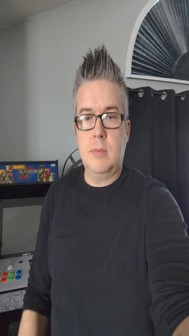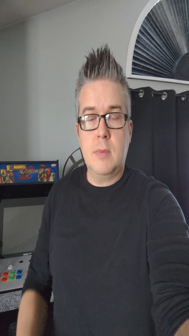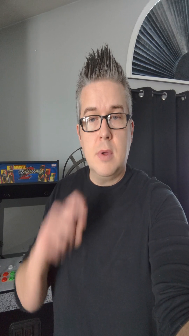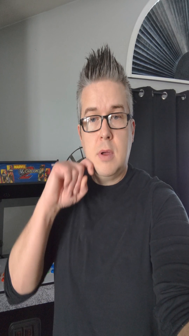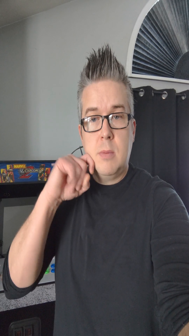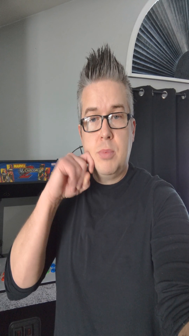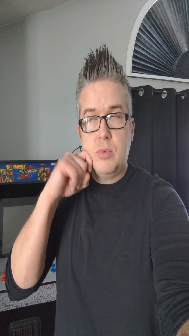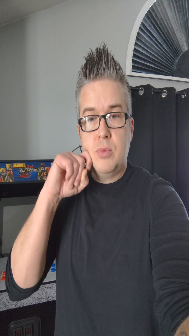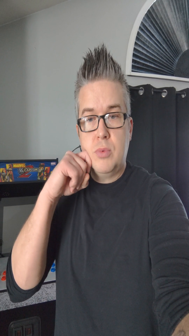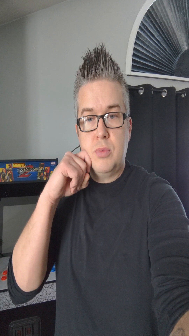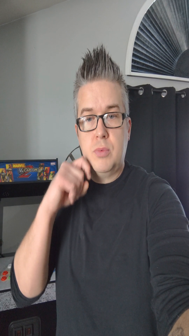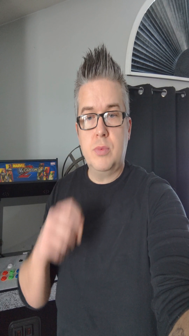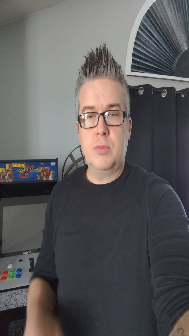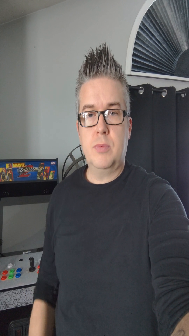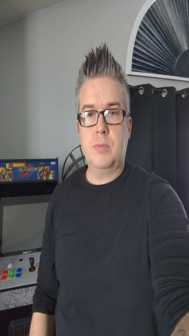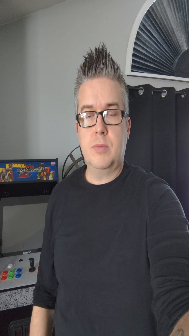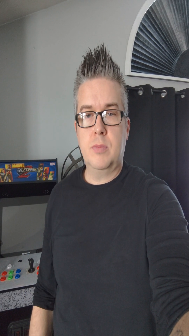apple